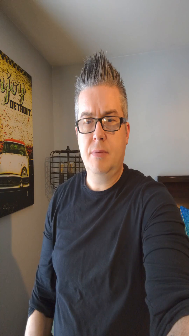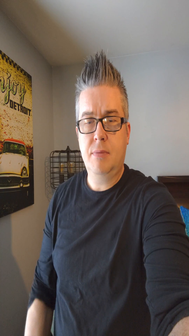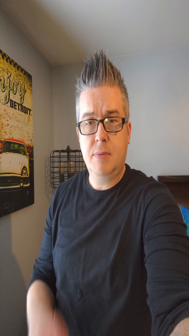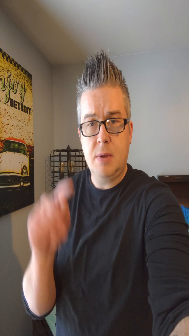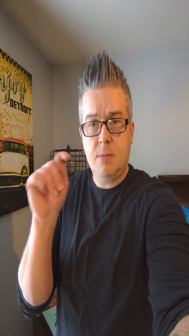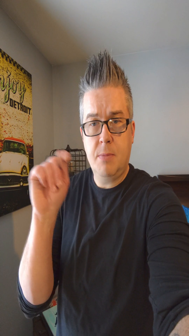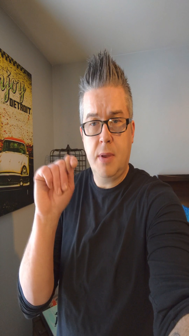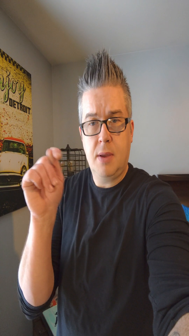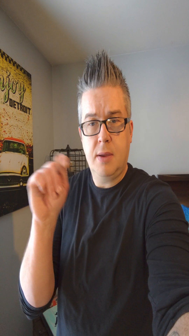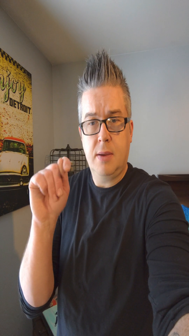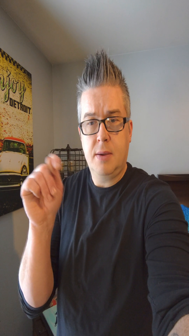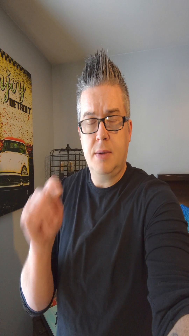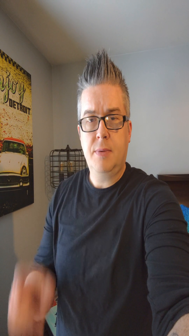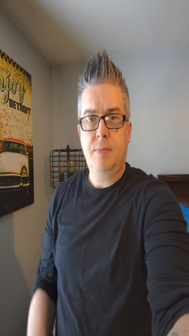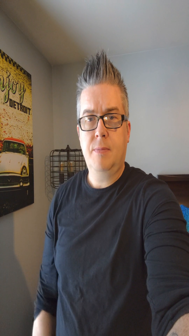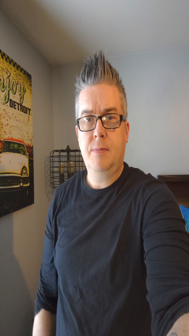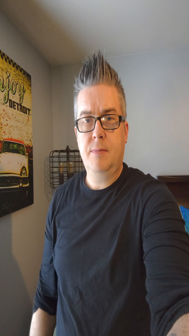potty